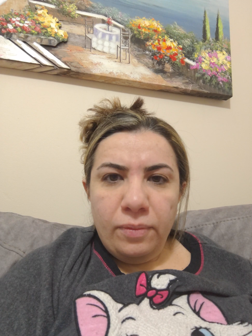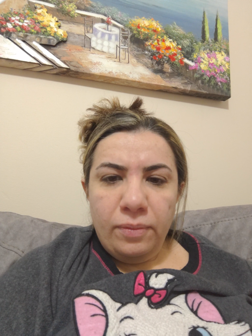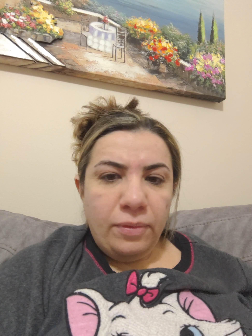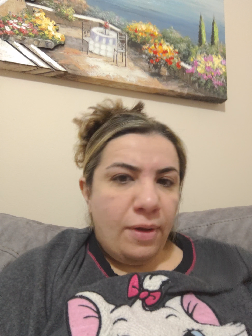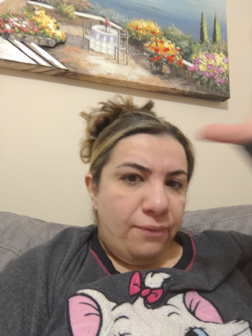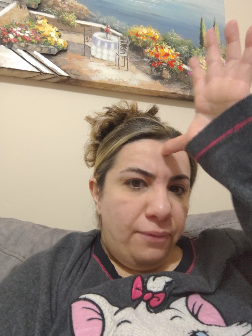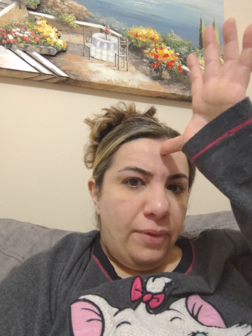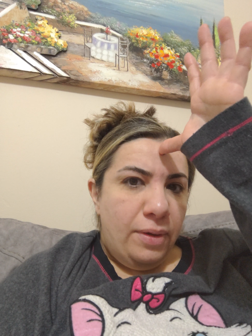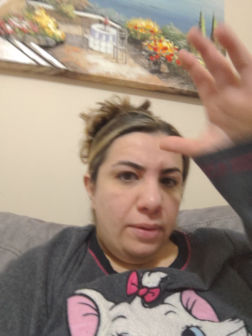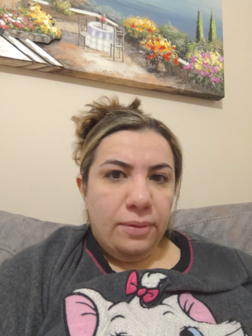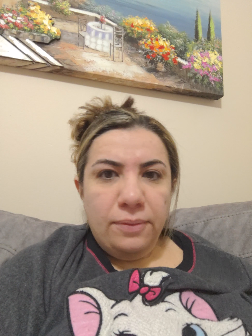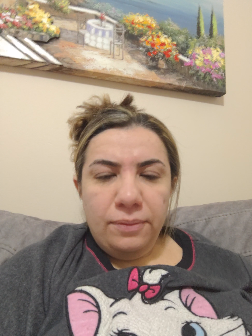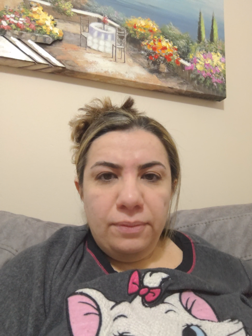dad